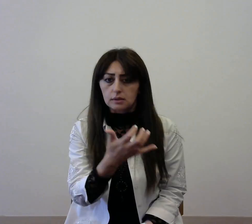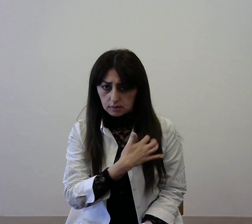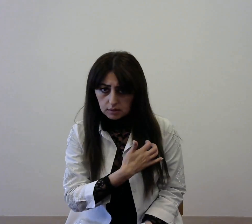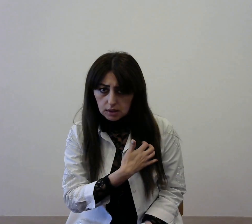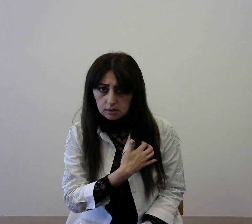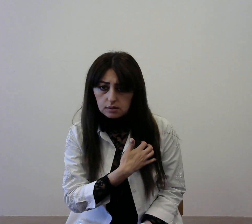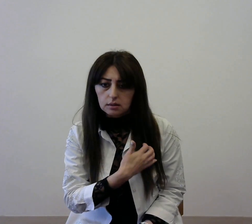istəyirəm